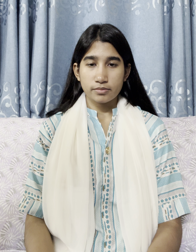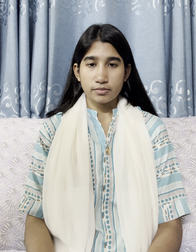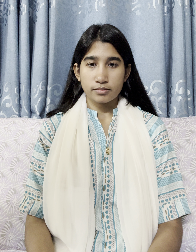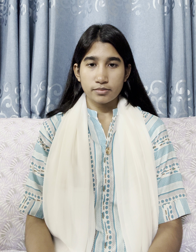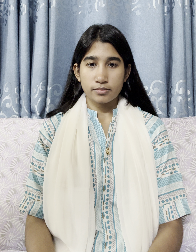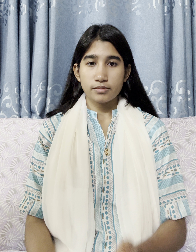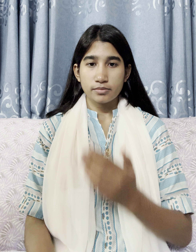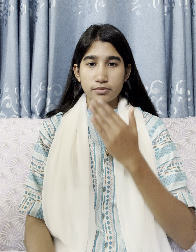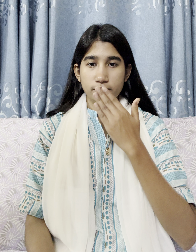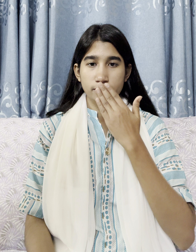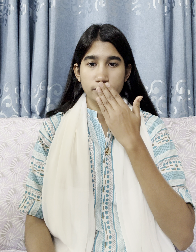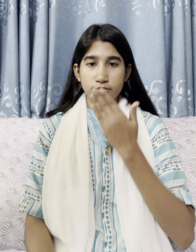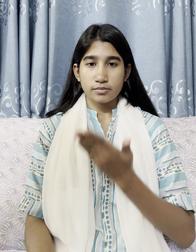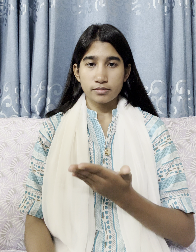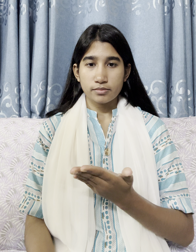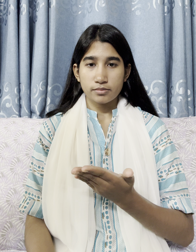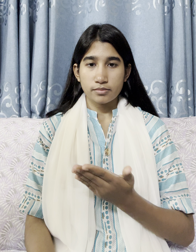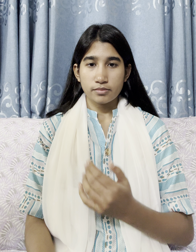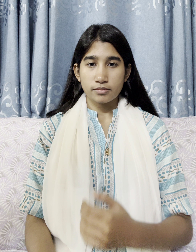স্কুল